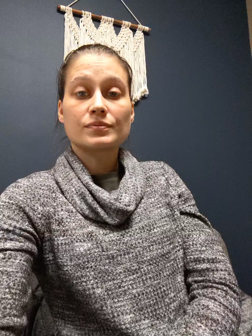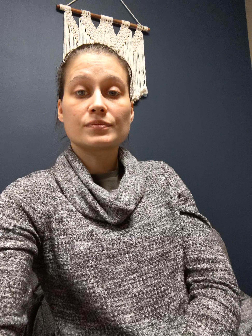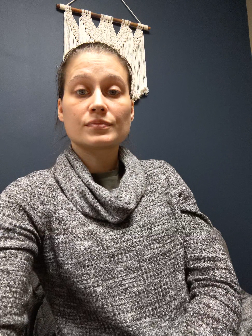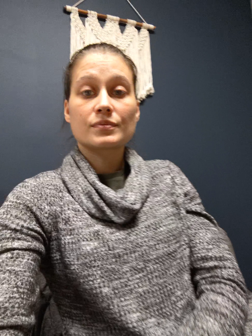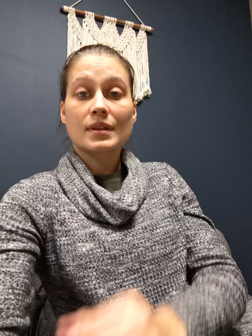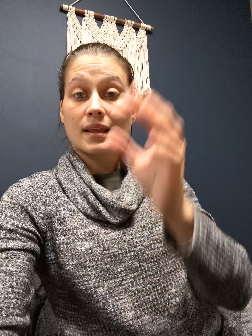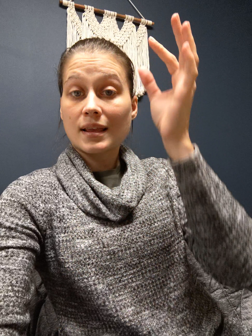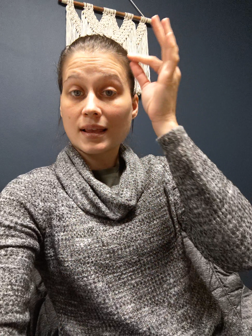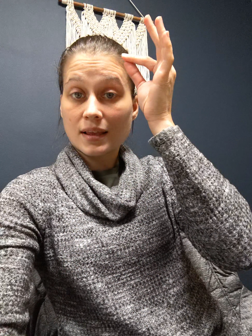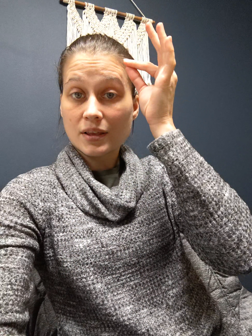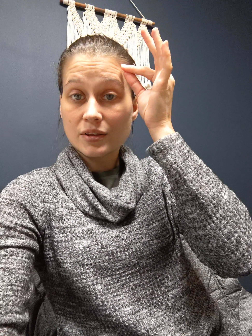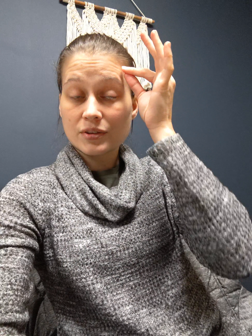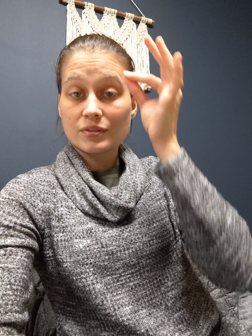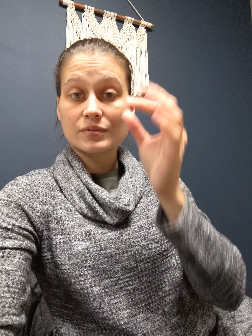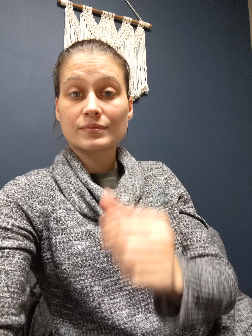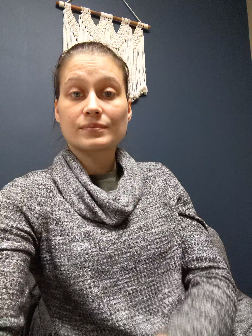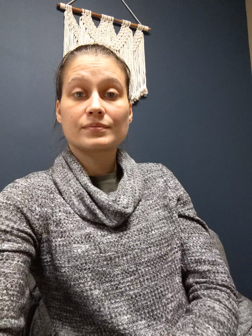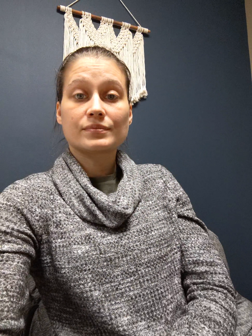hair